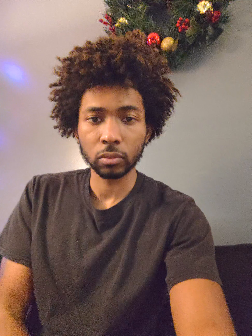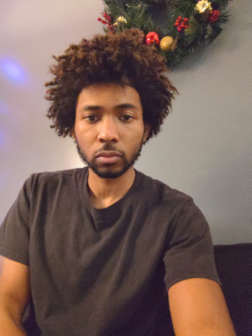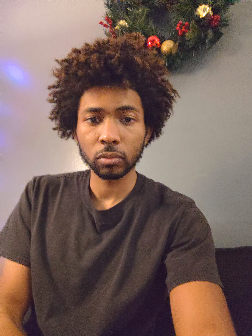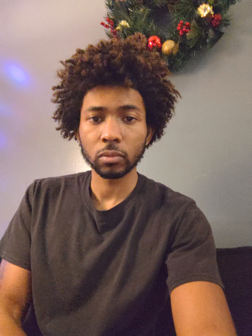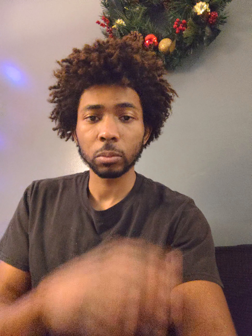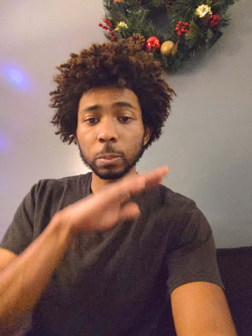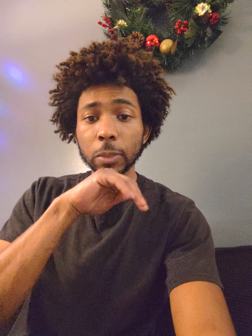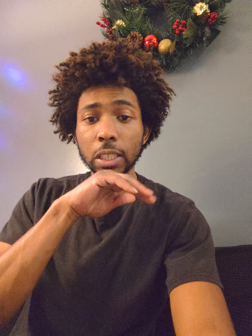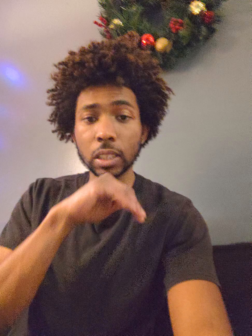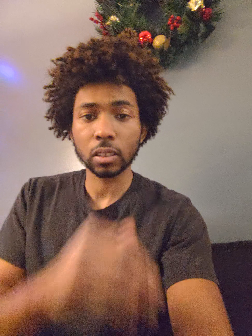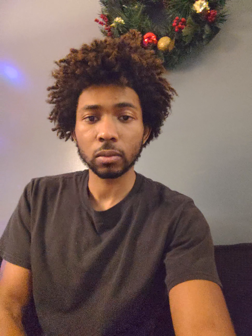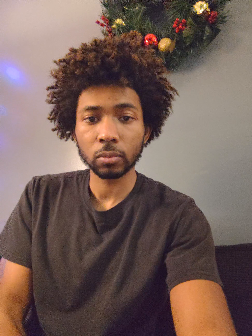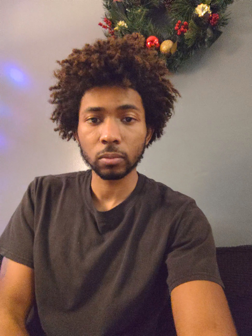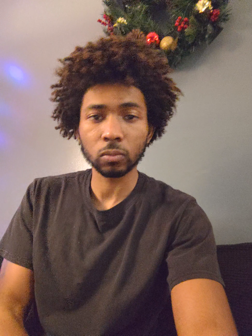pig